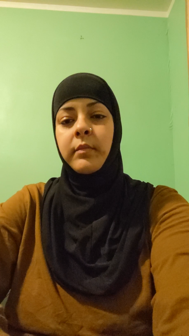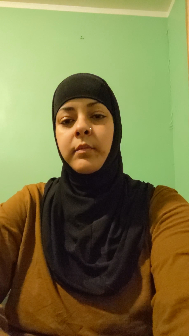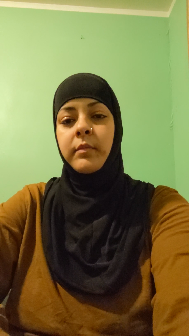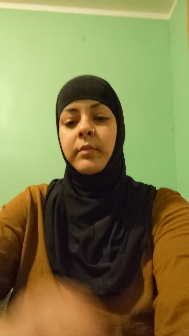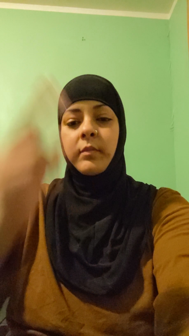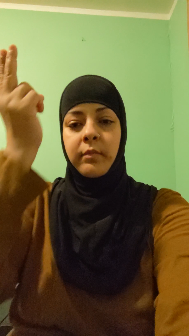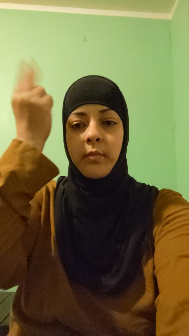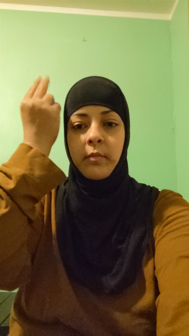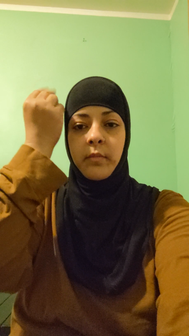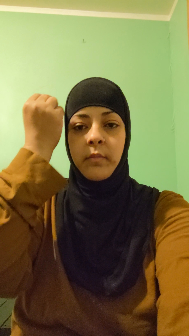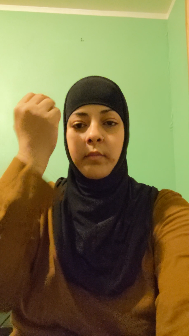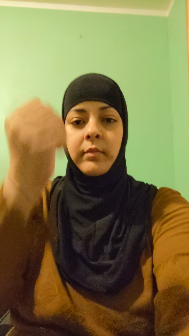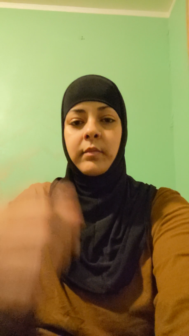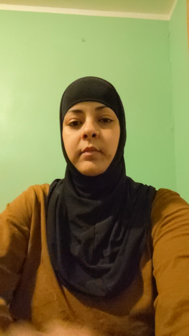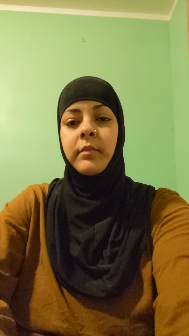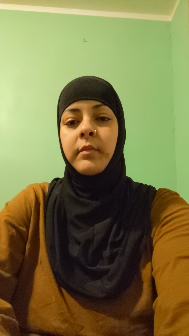rabbit